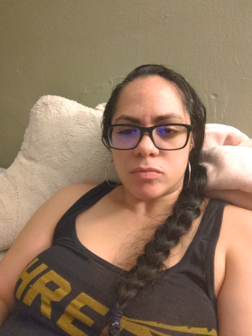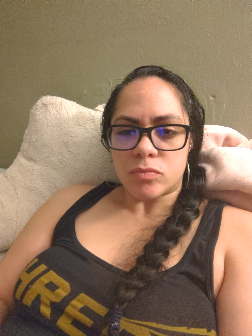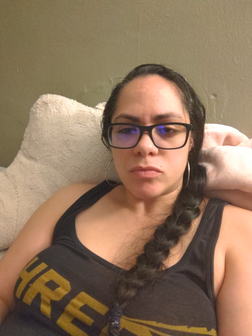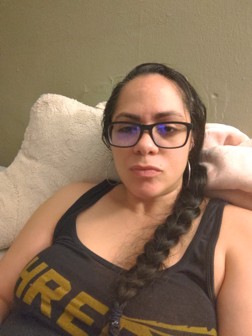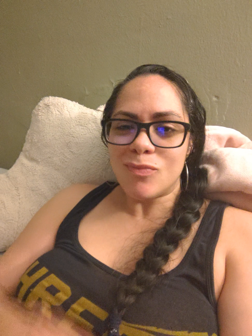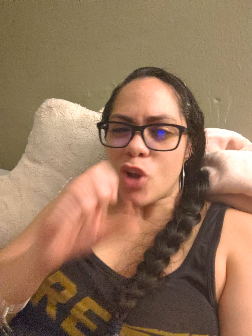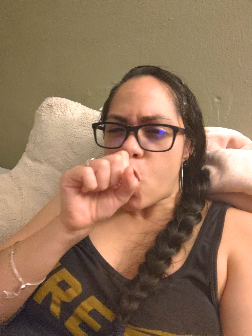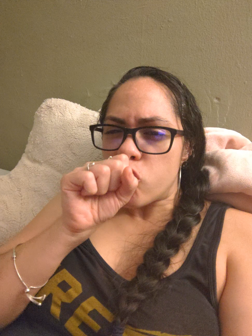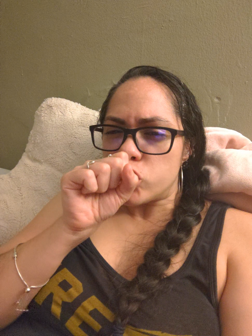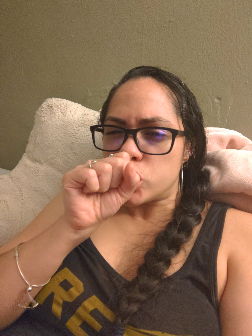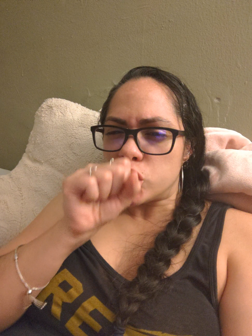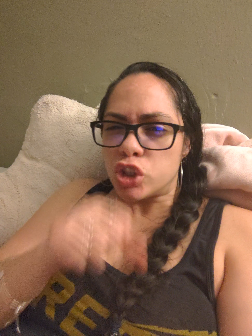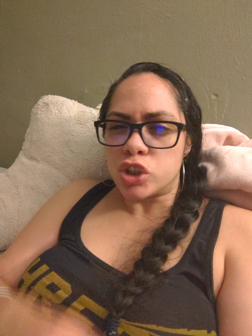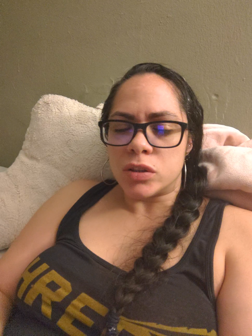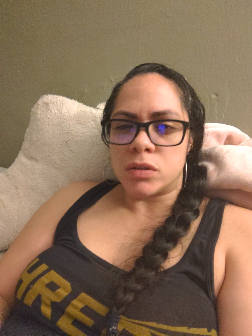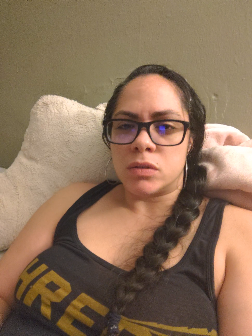orange